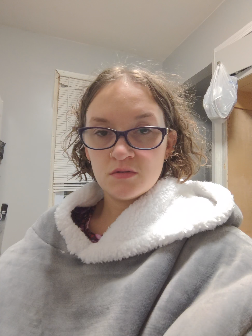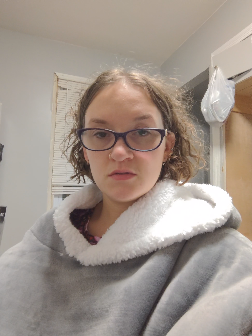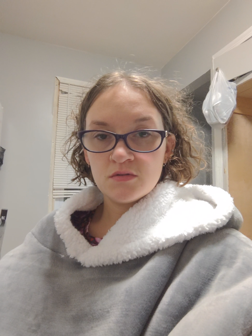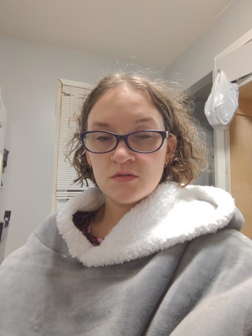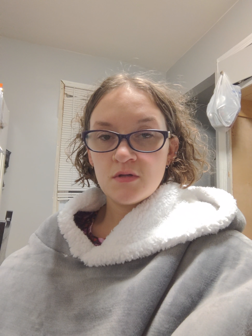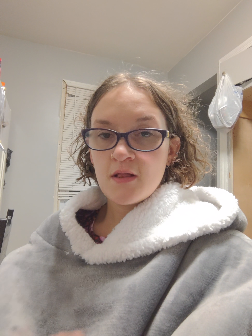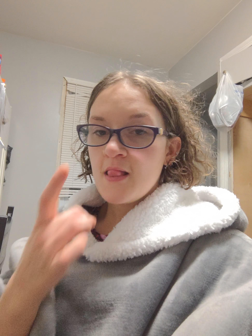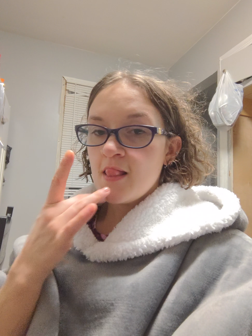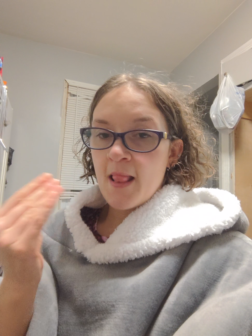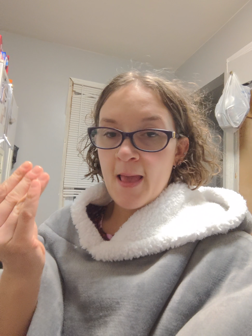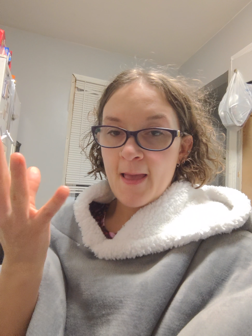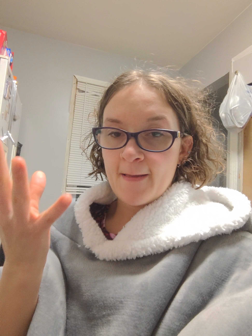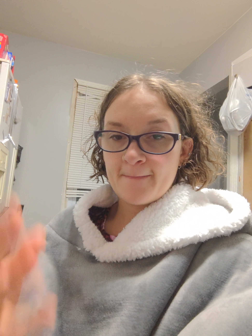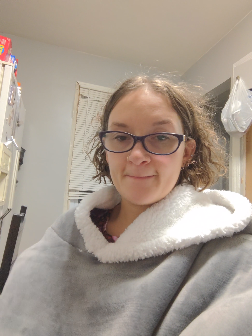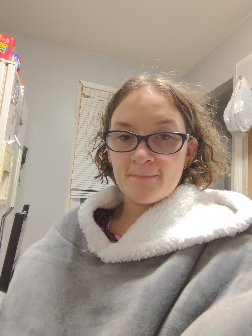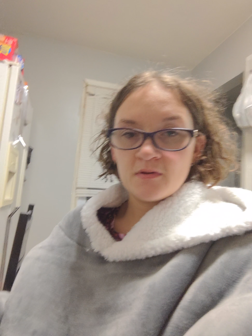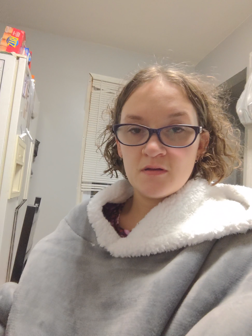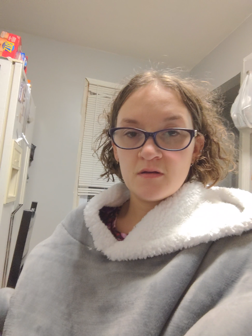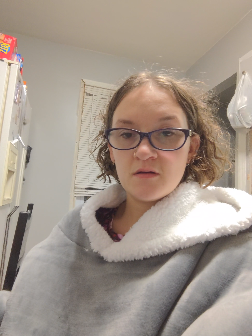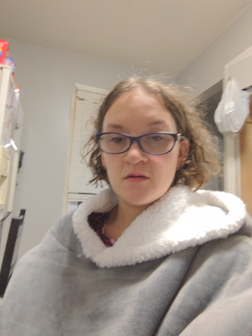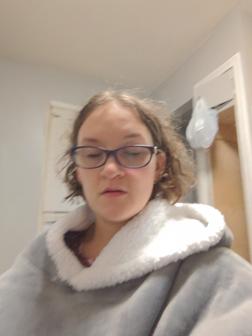lamp